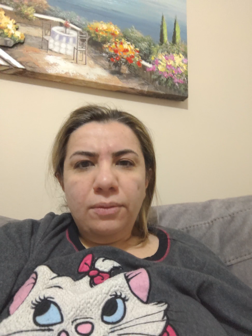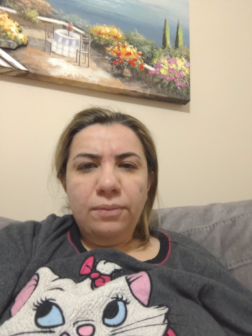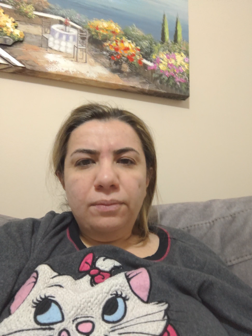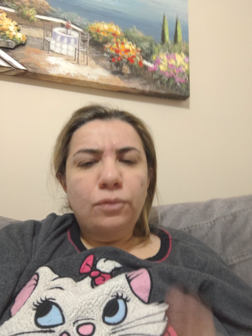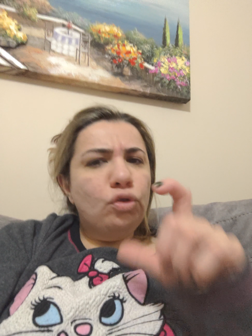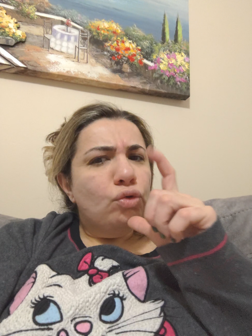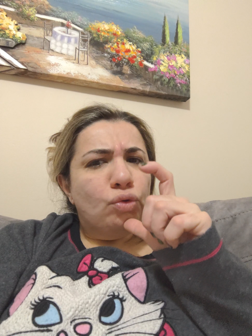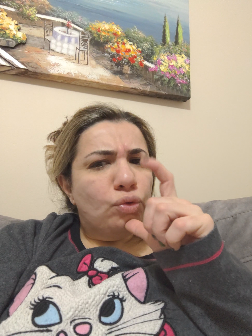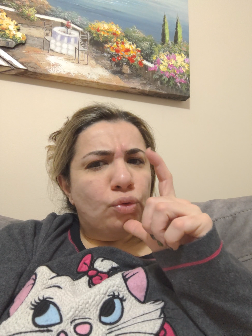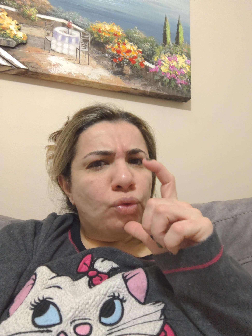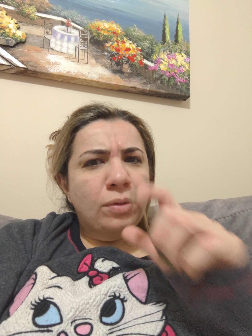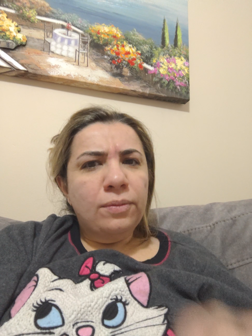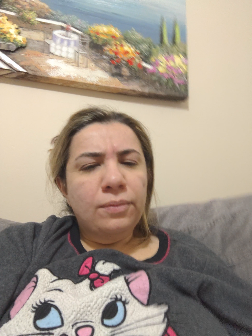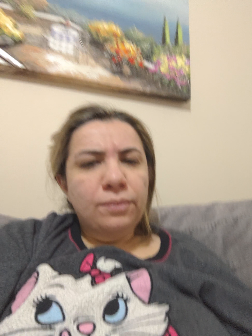who